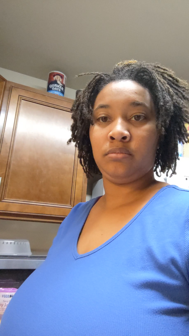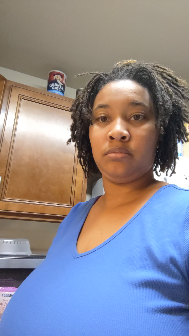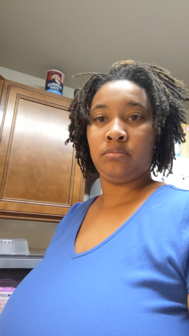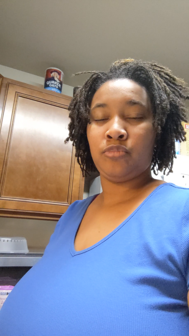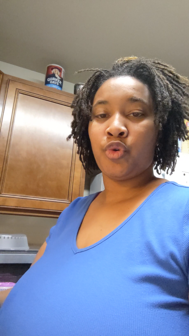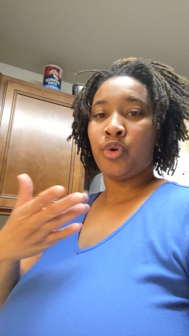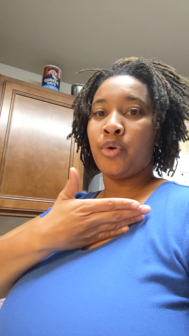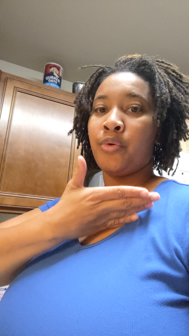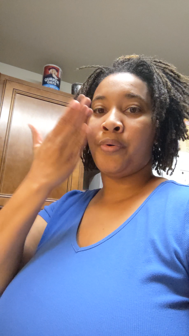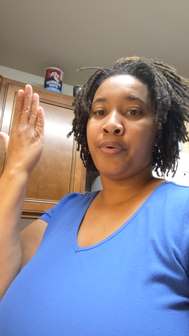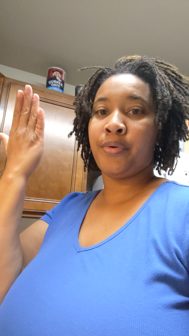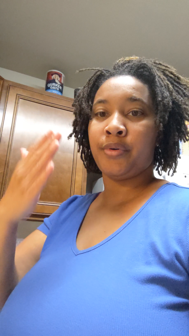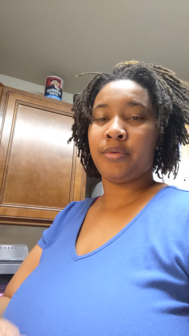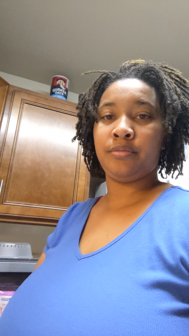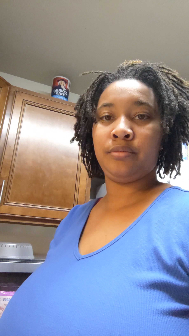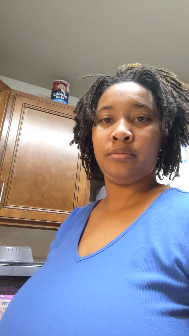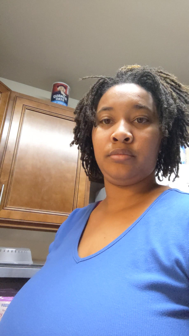all gone